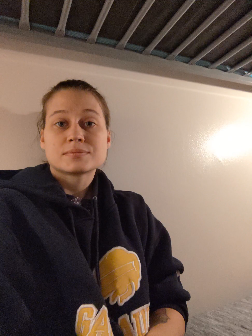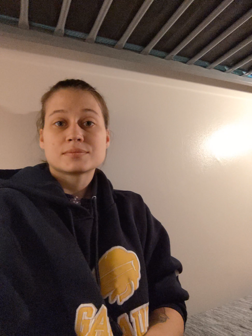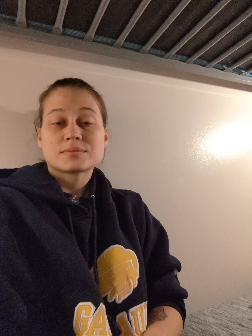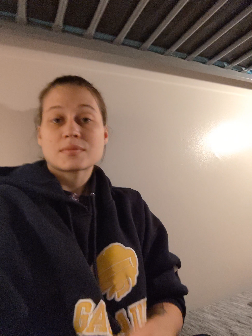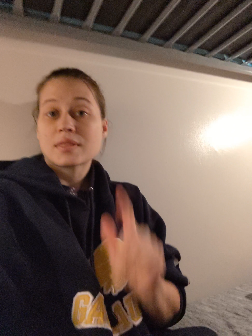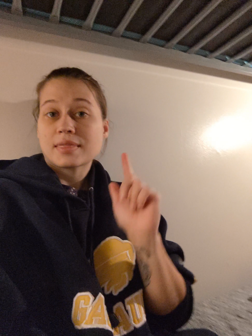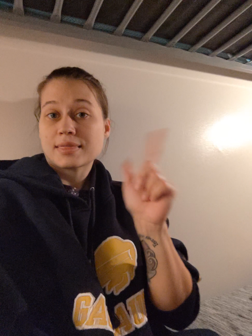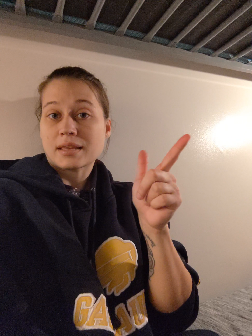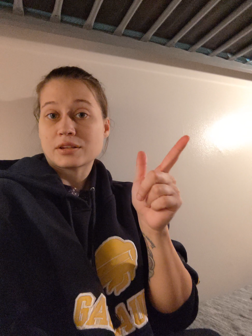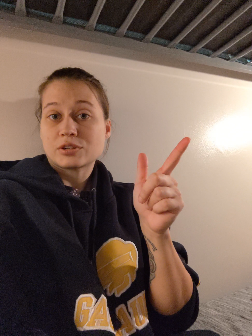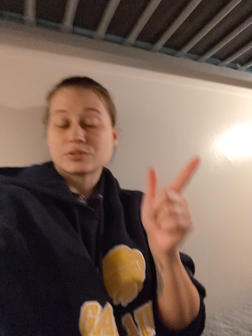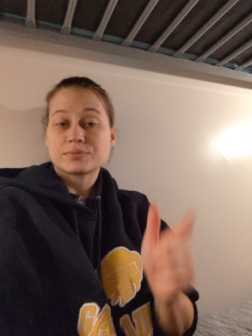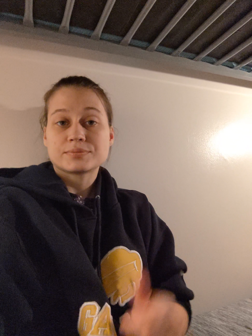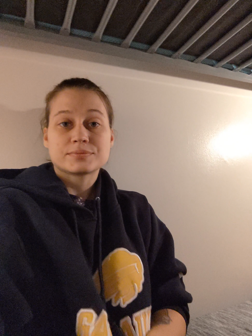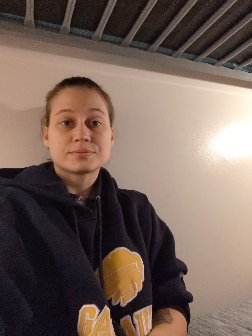later